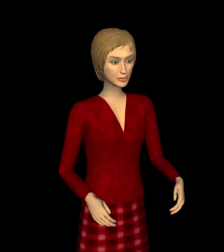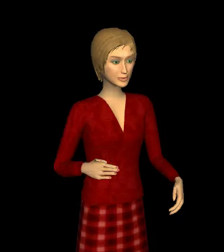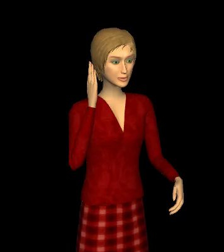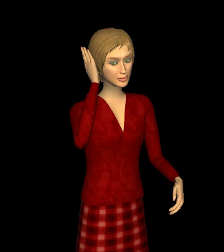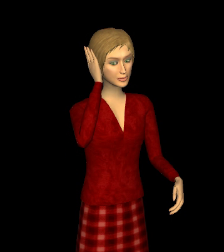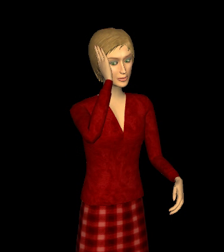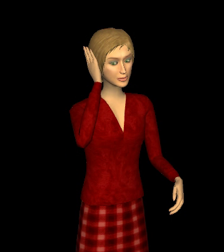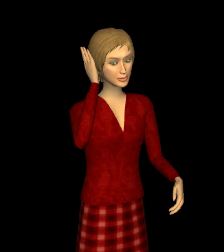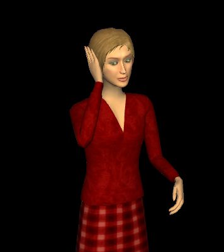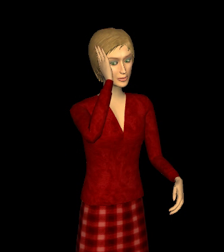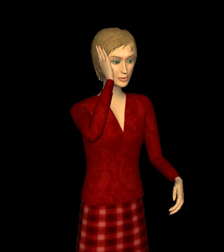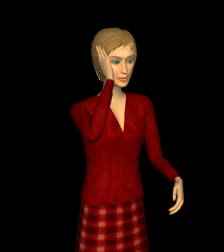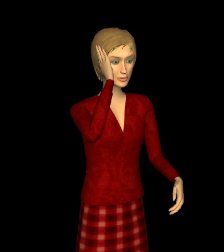أعلم